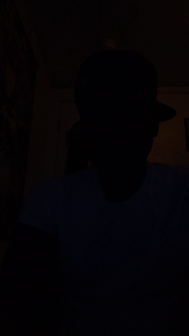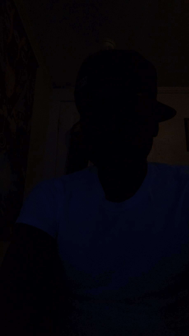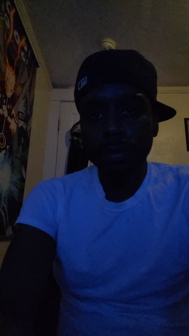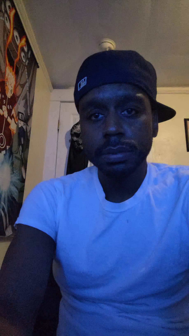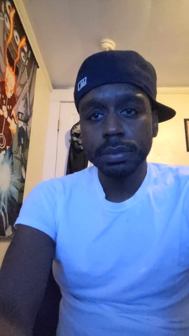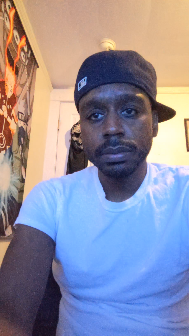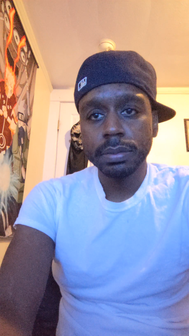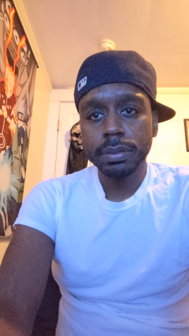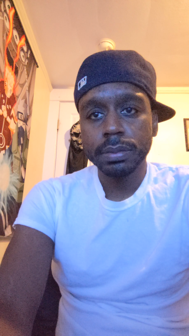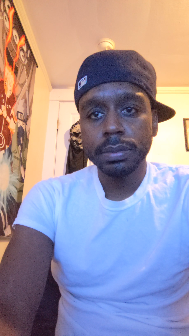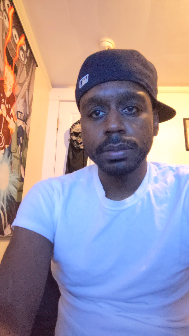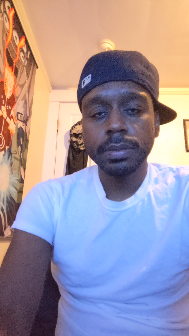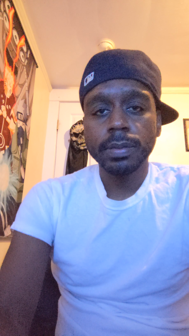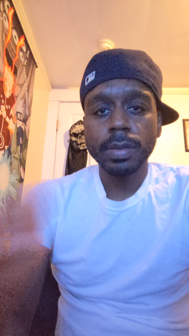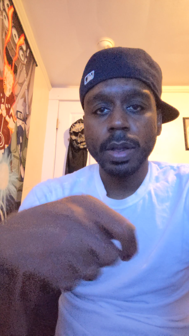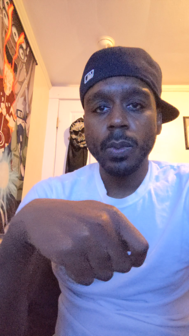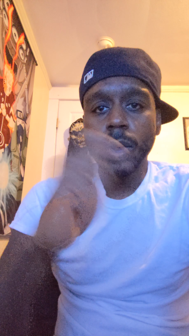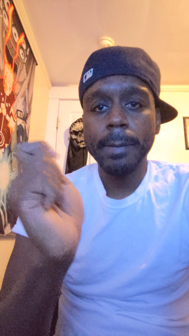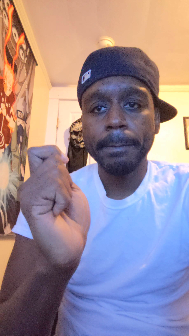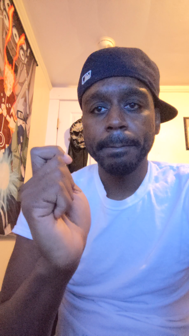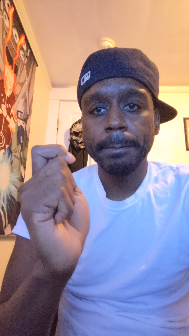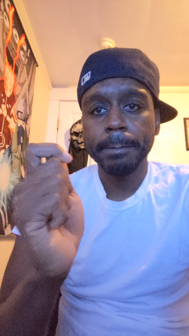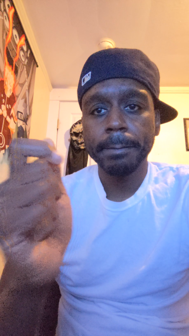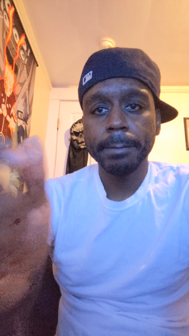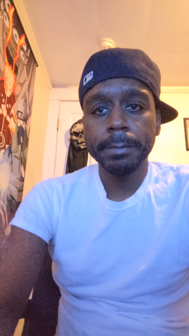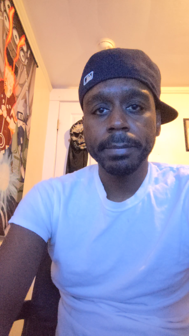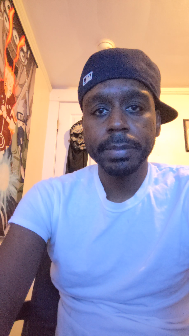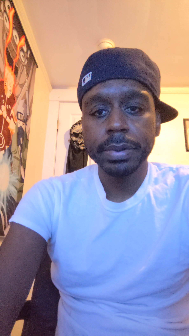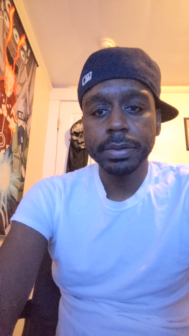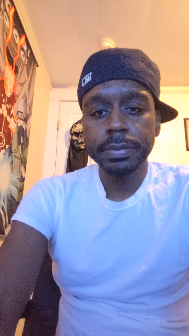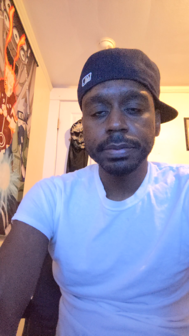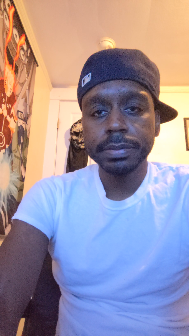rip